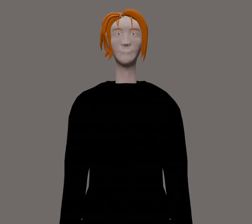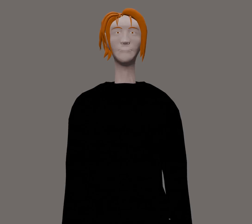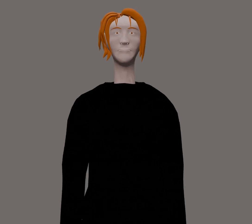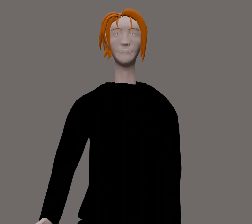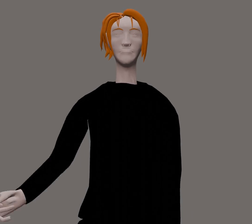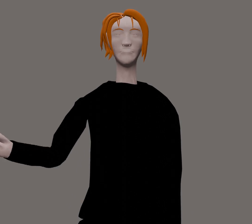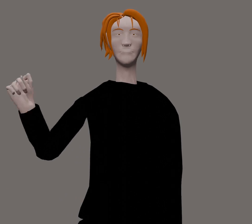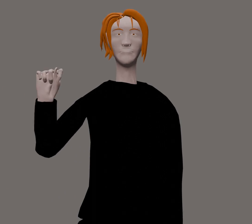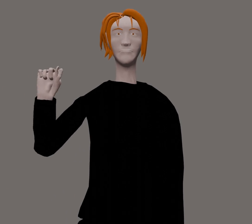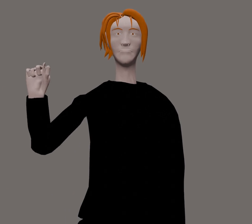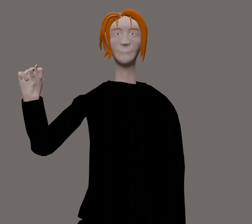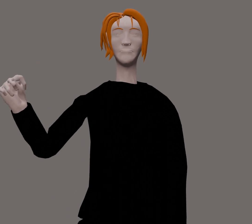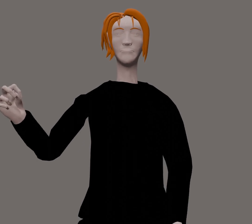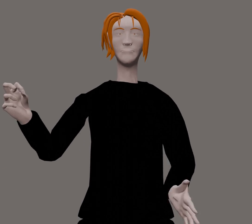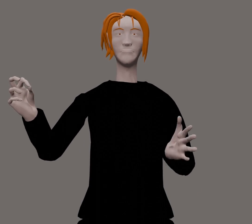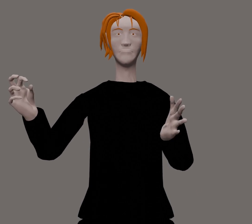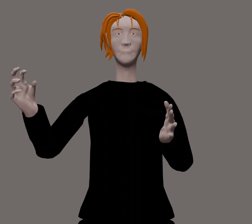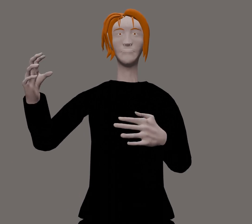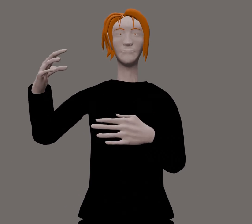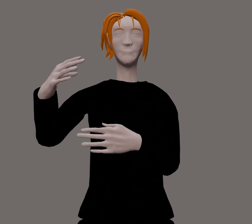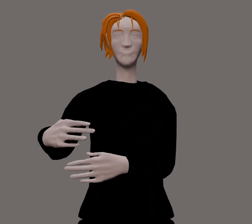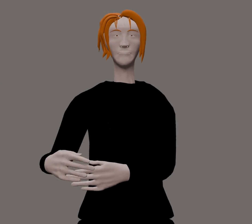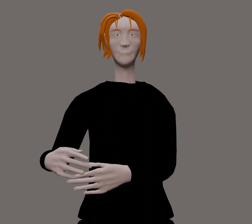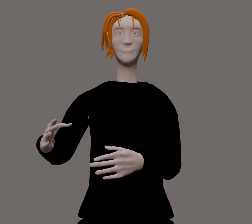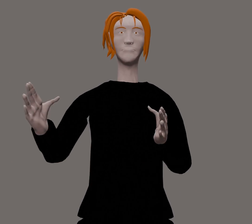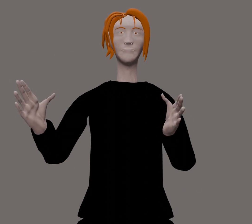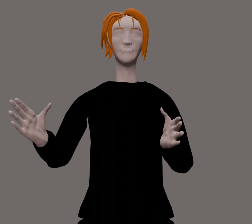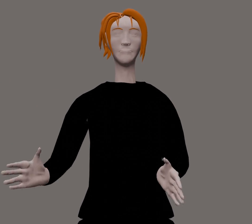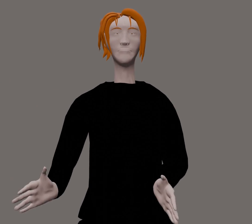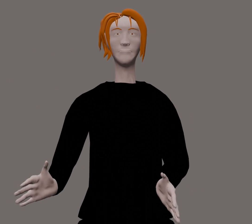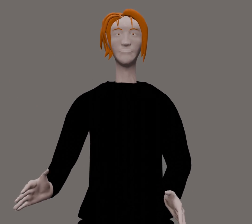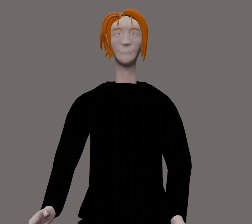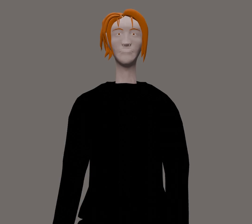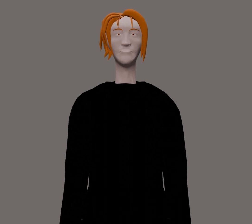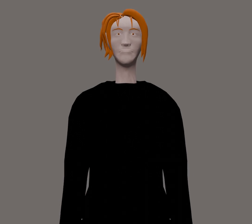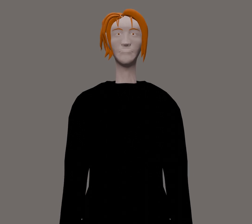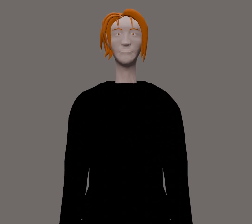Bathroom